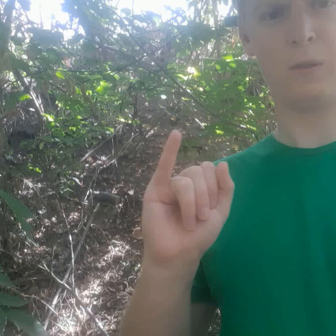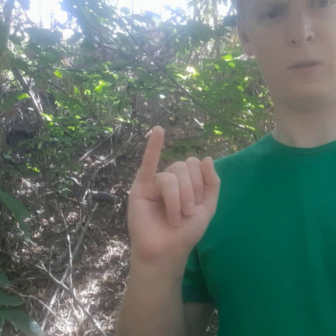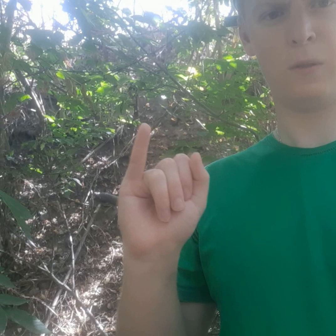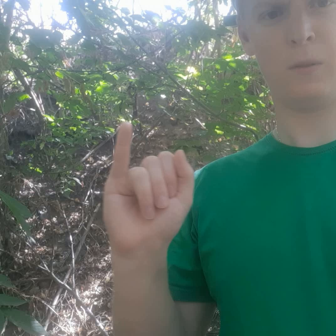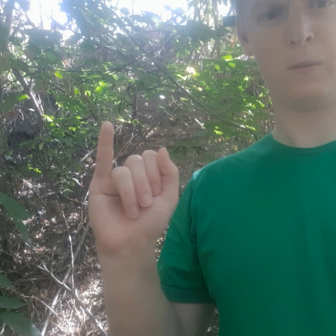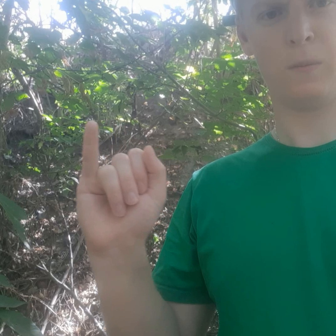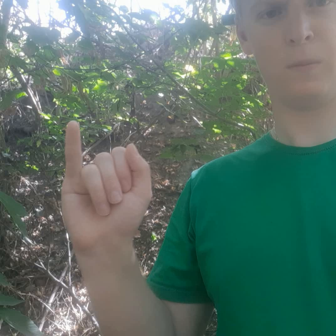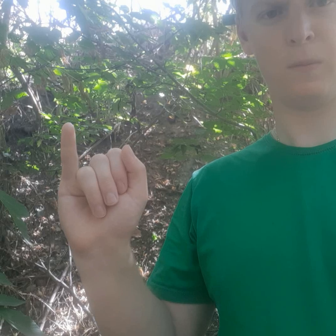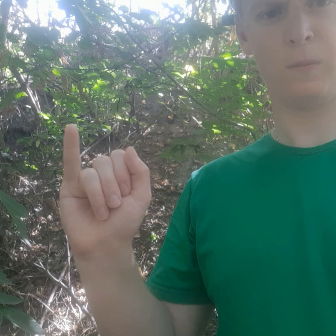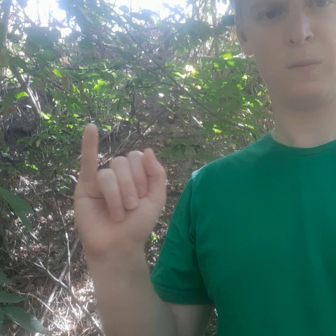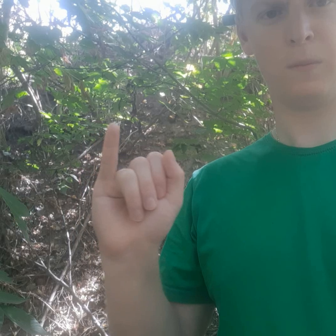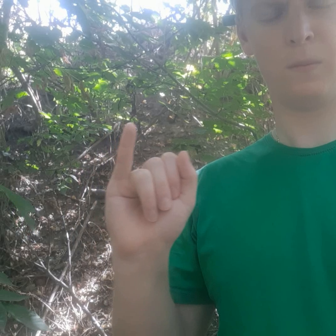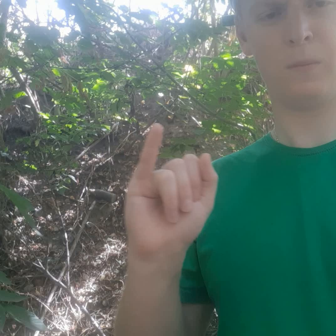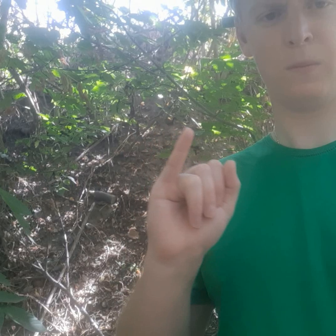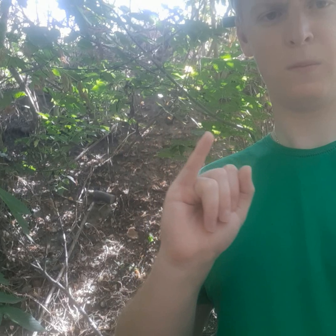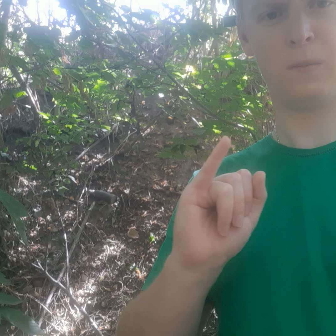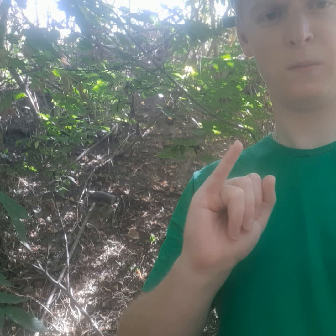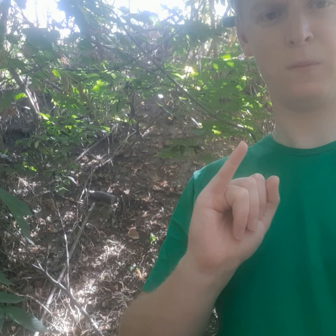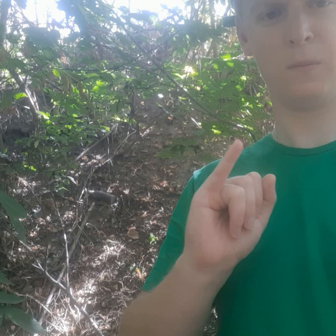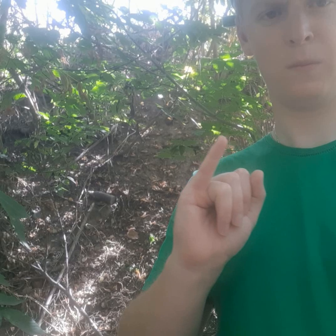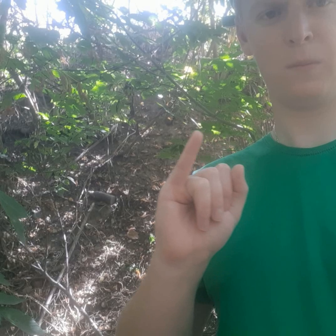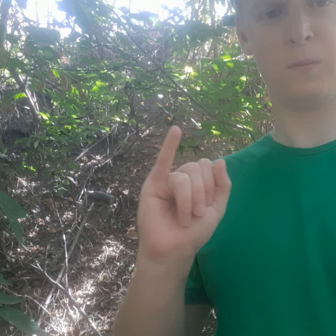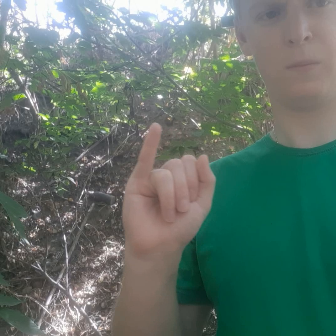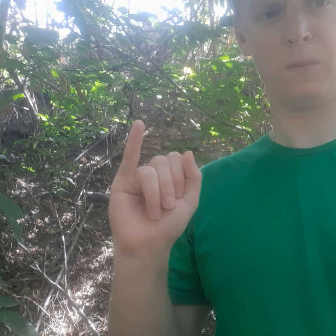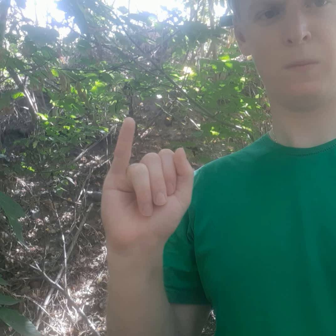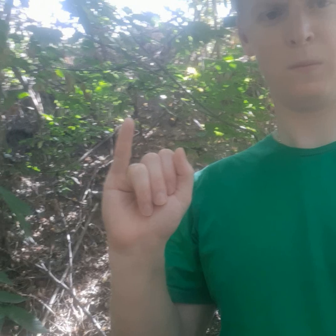Ї